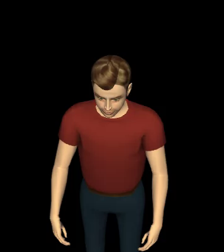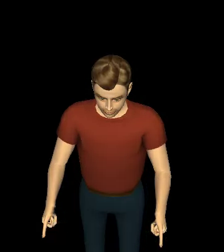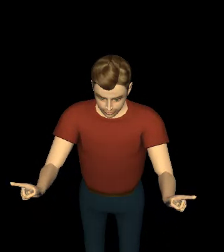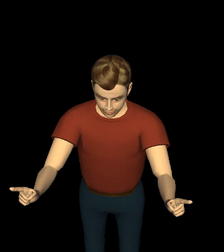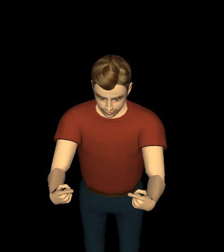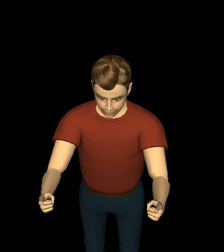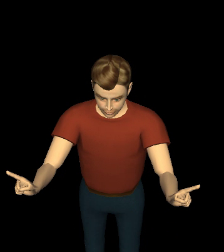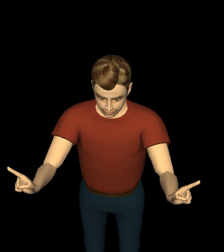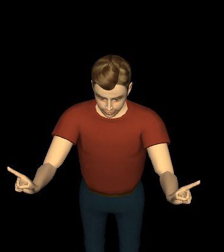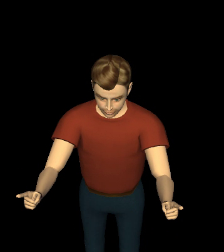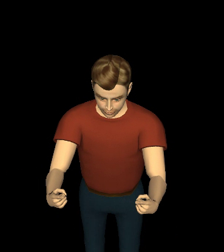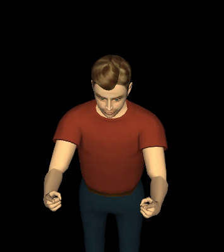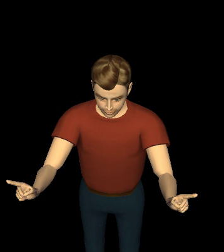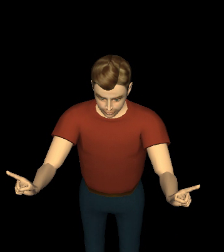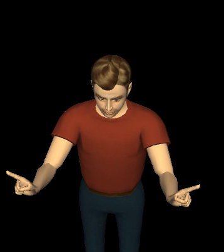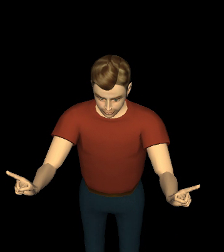موسيقى